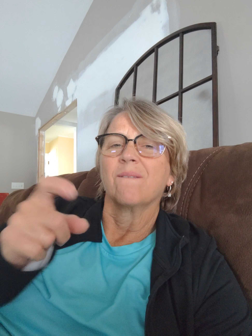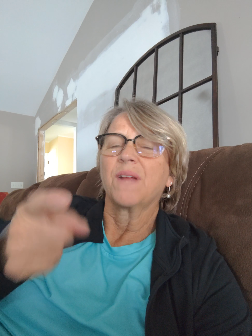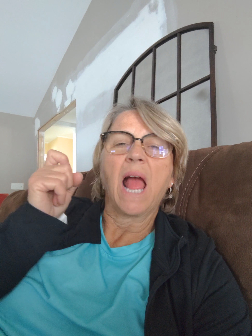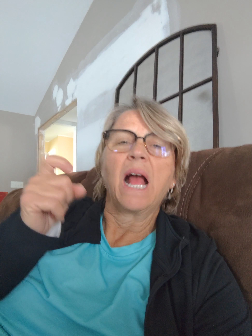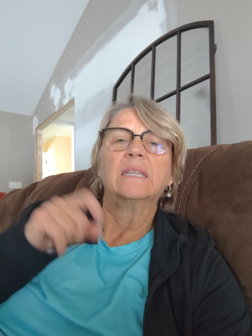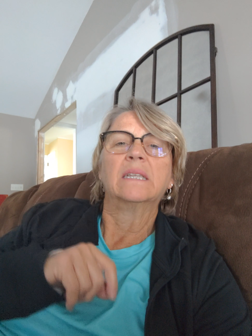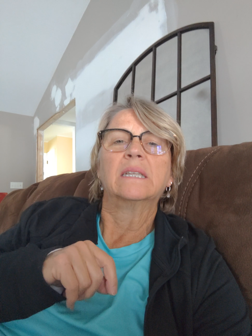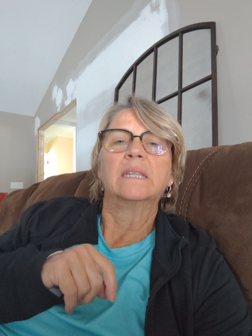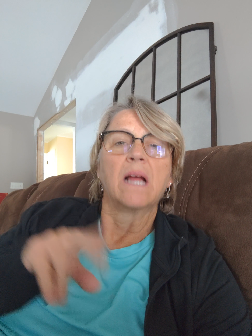fast